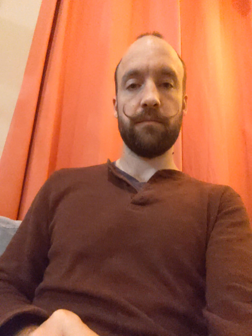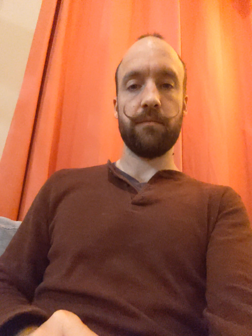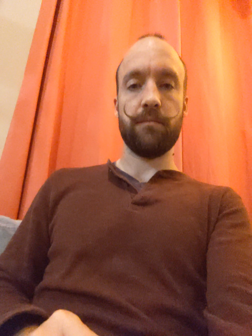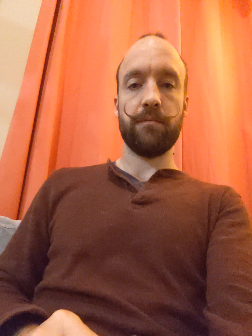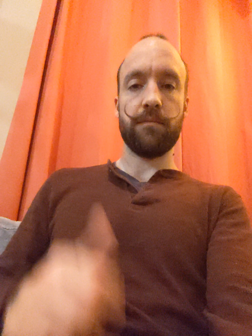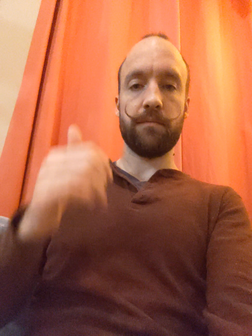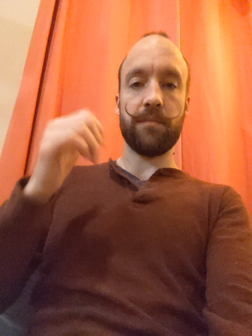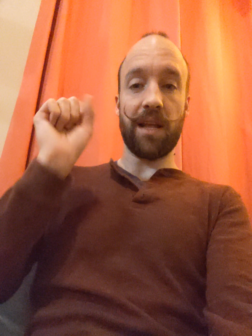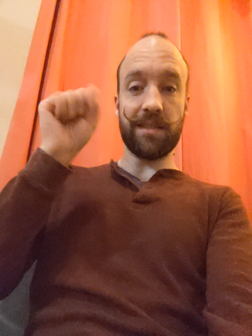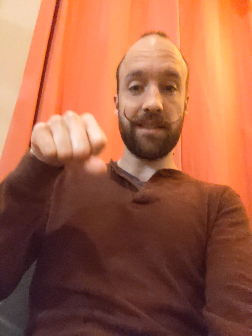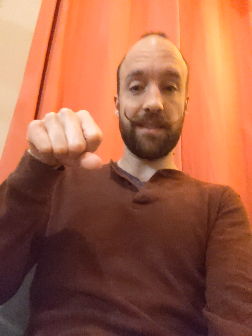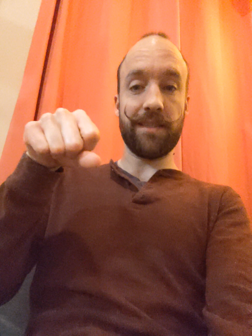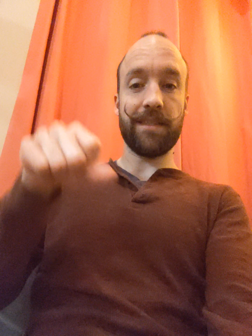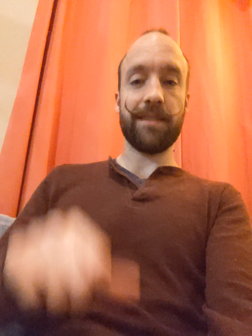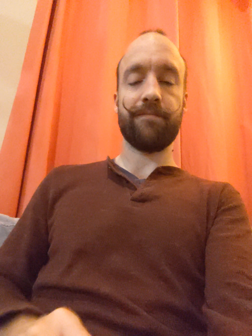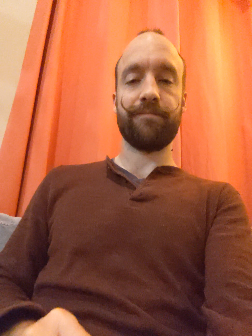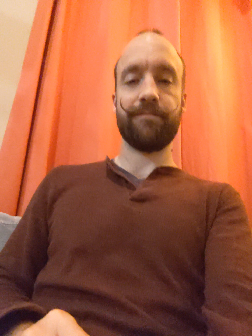yes